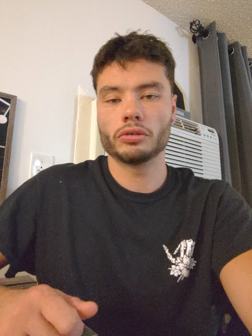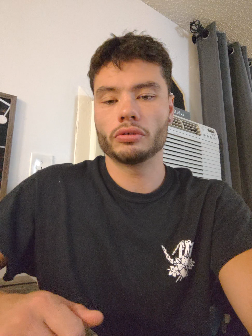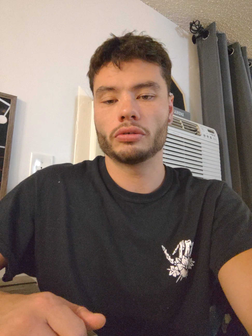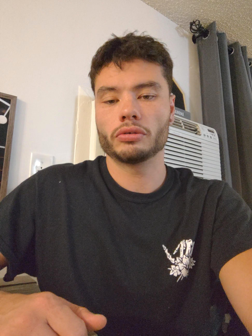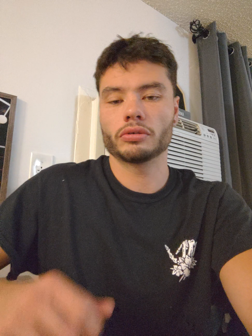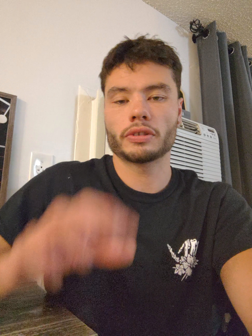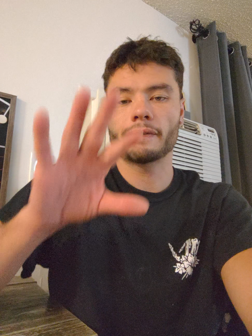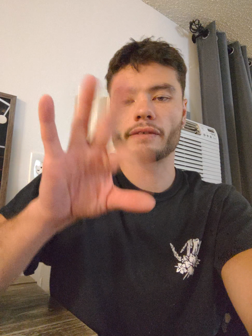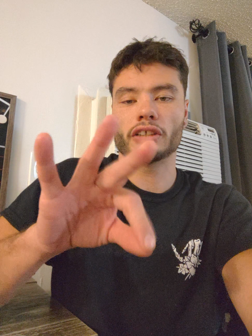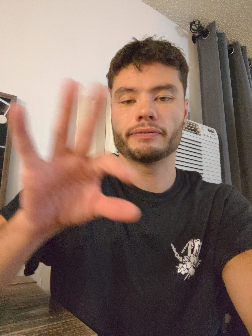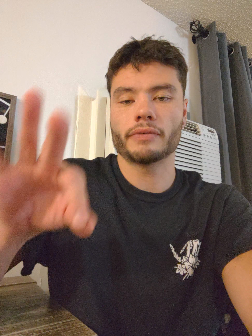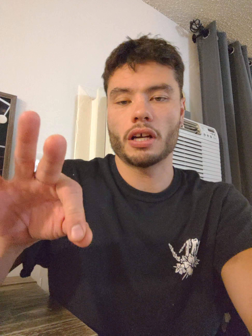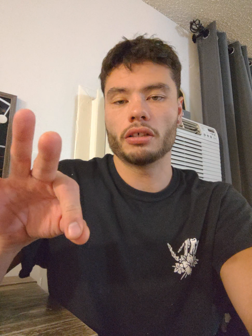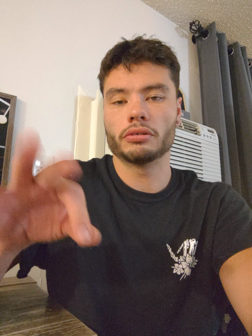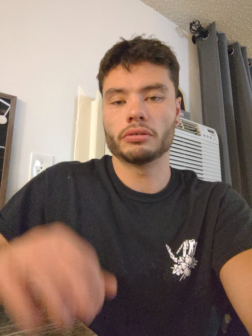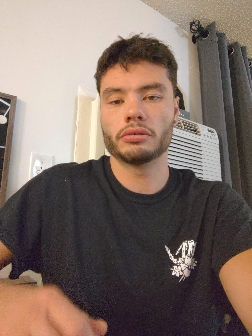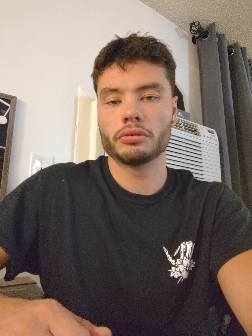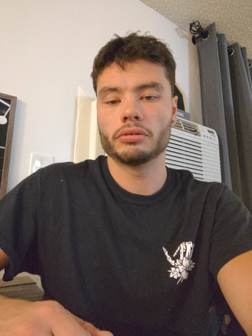french fries